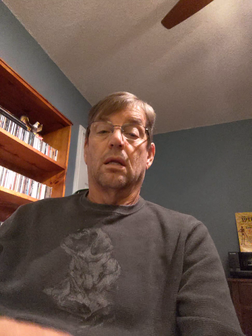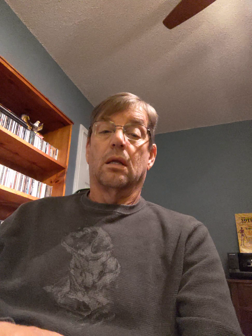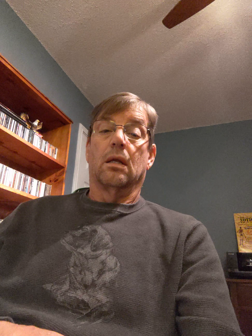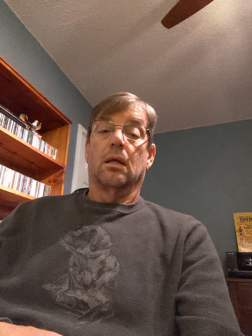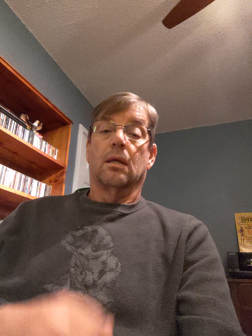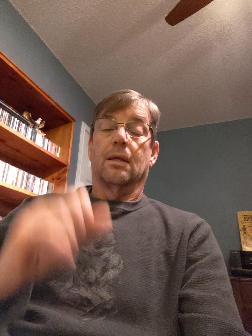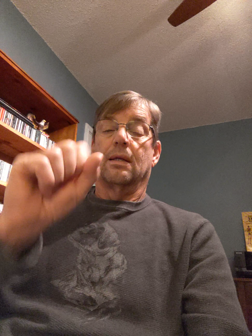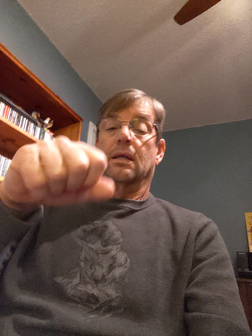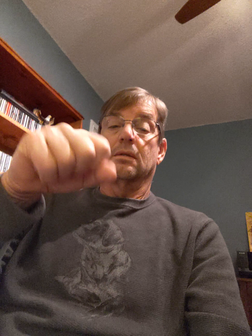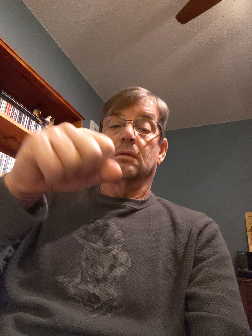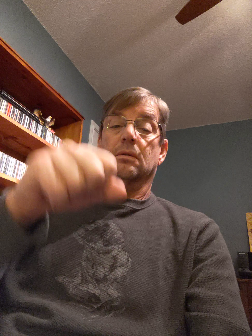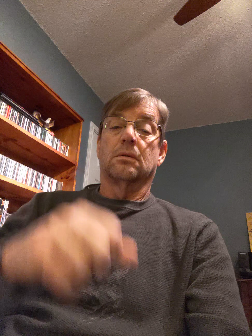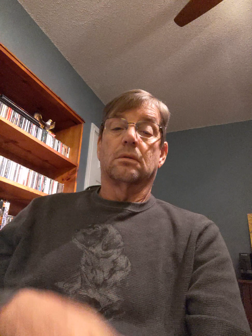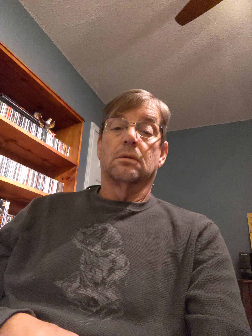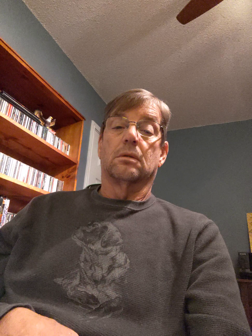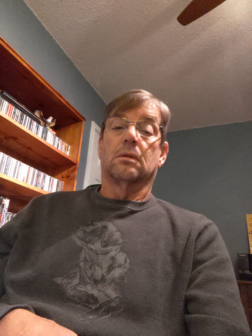yes